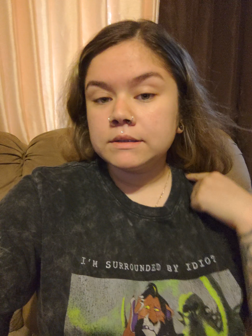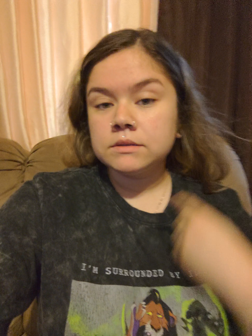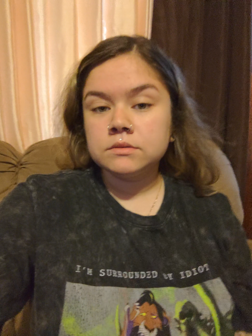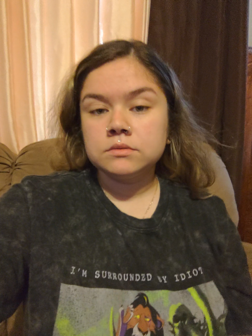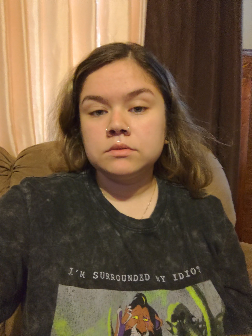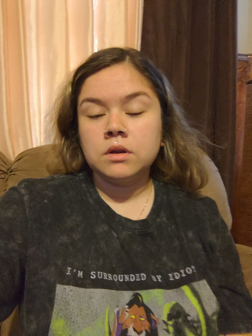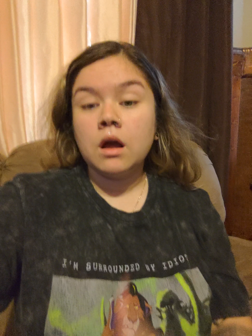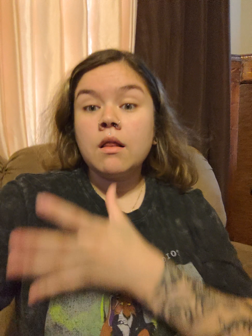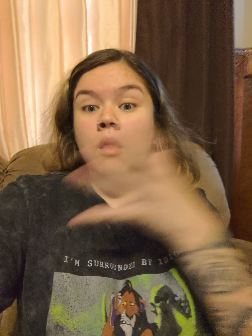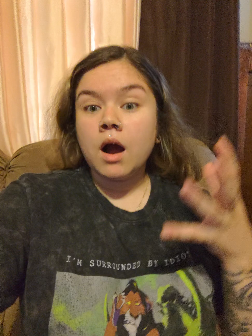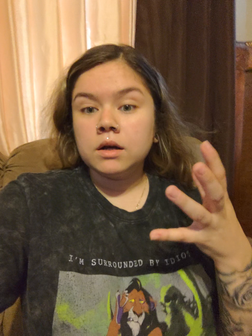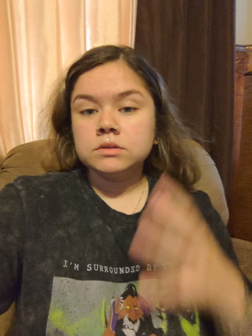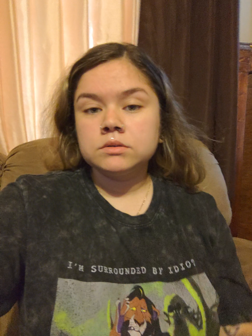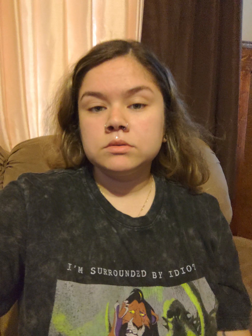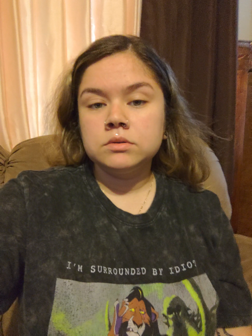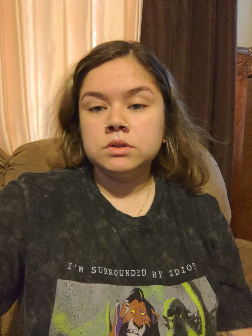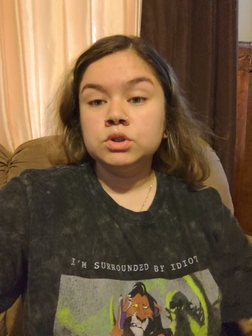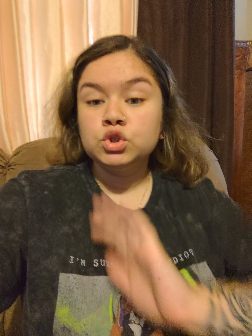a lot